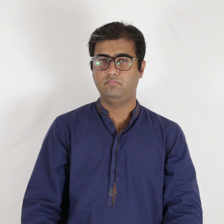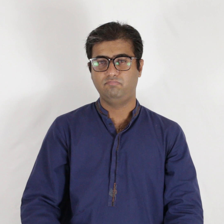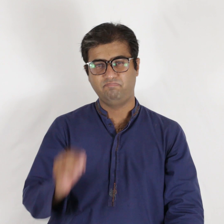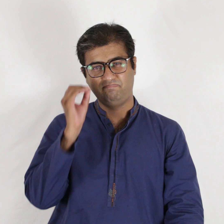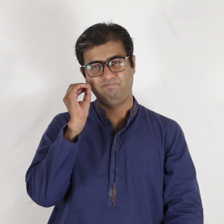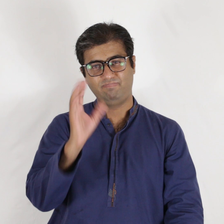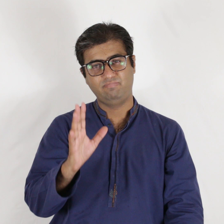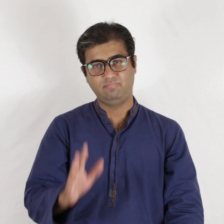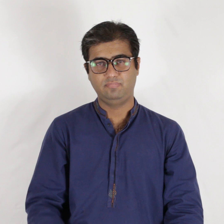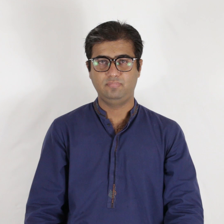bad